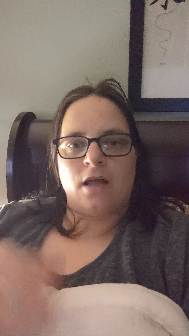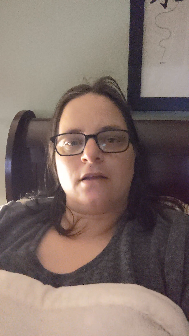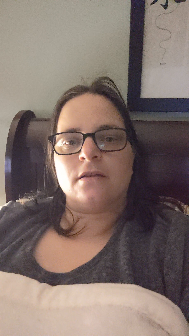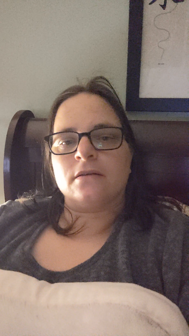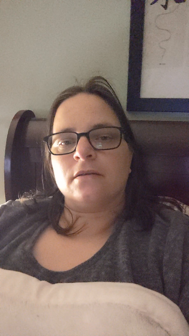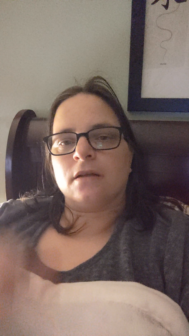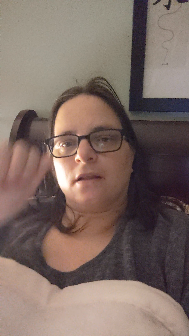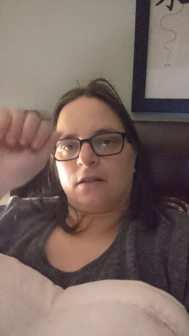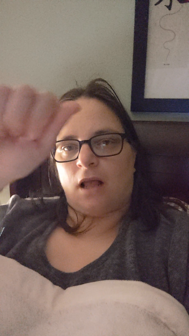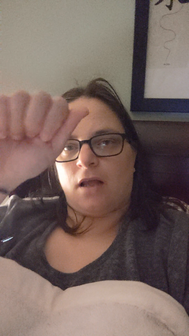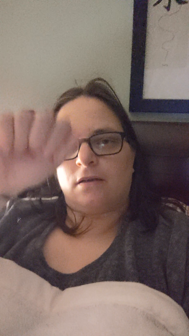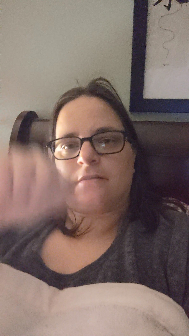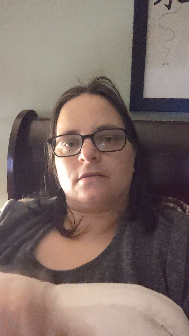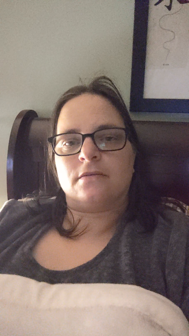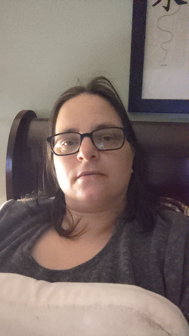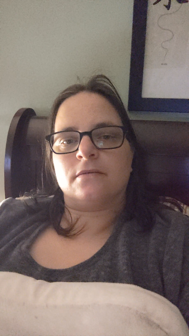knock